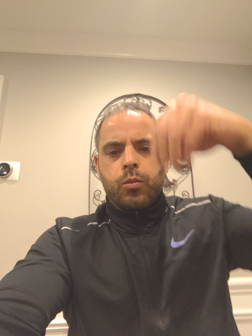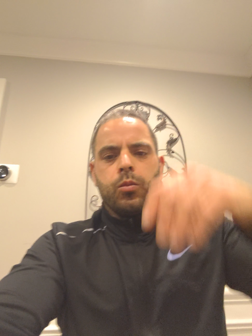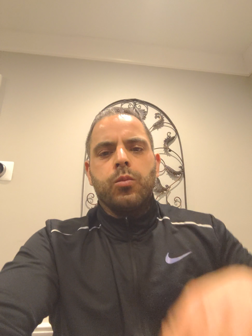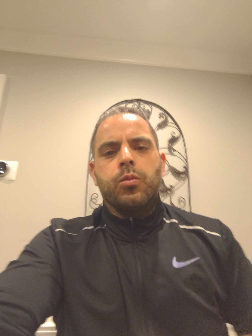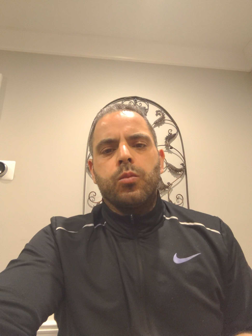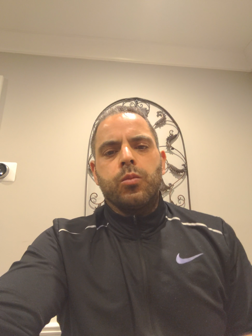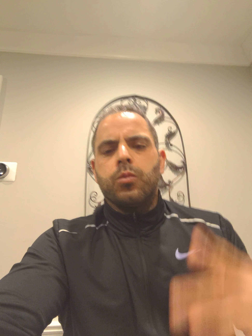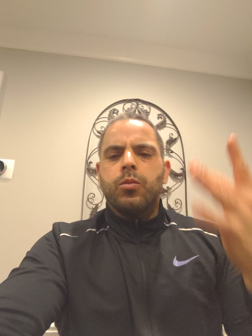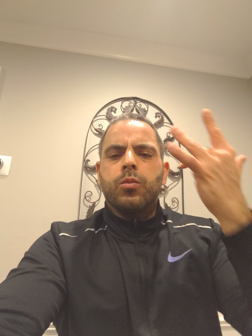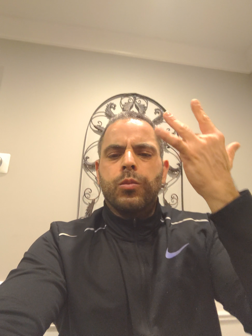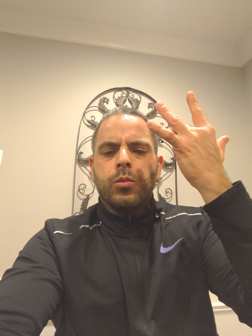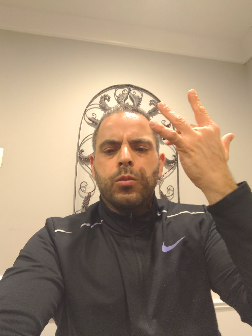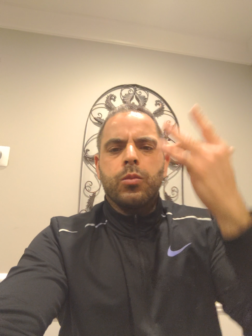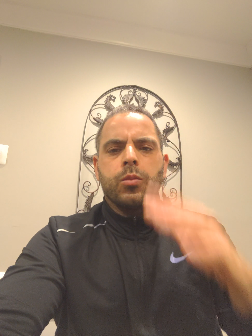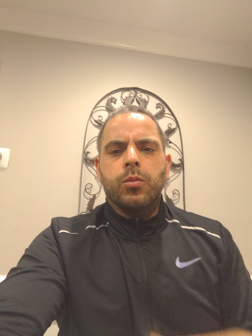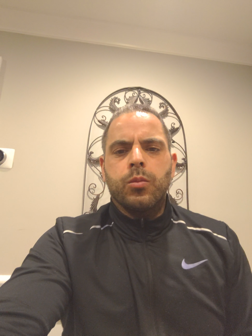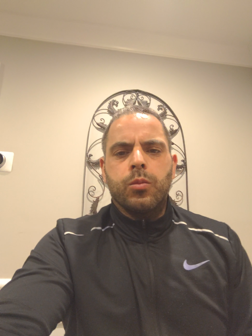why